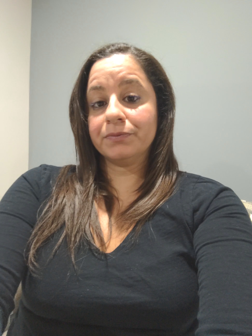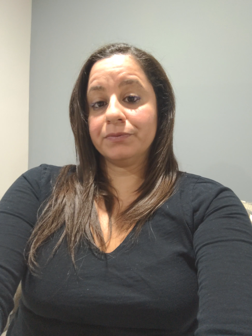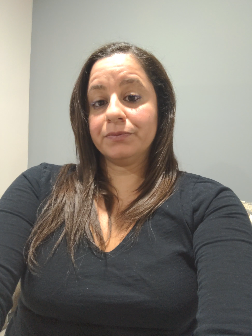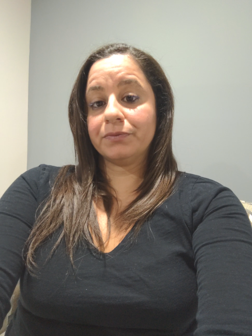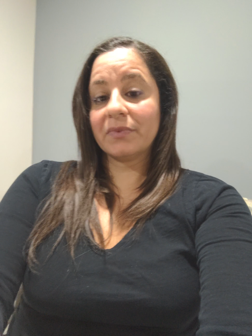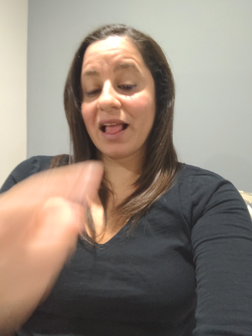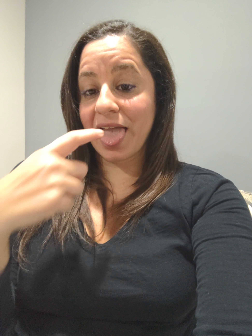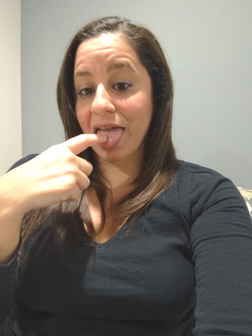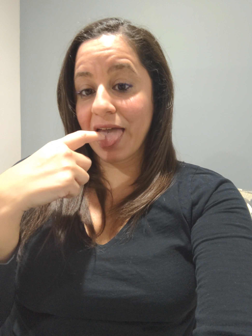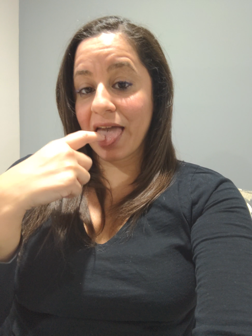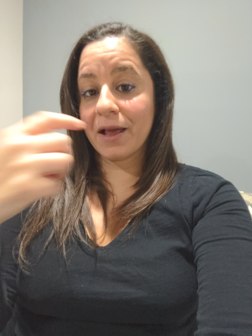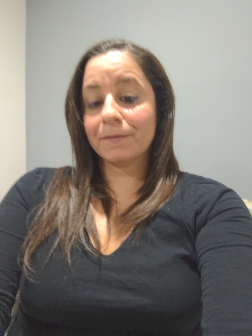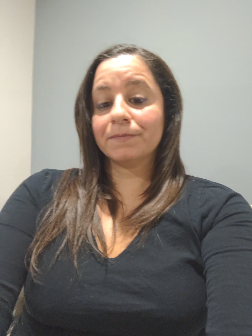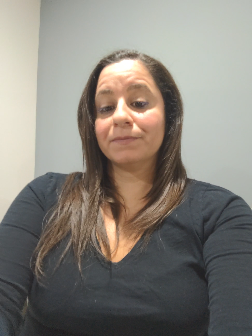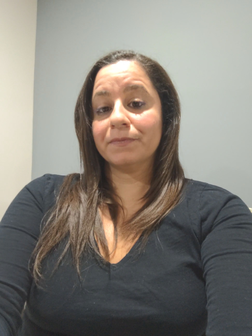tongue